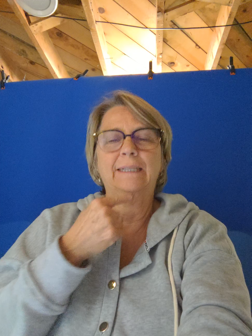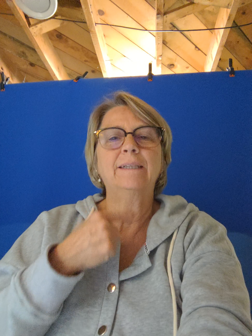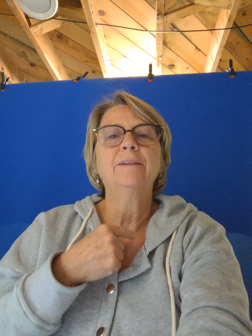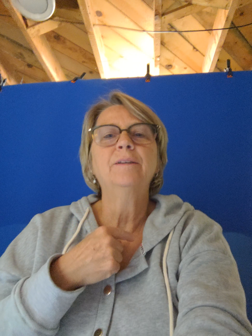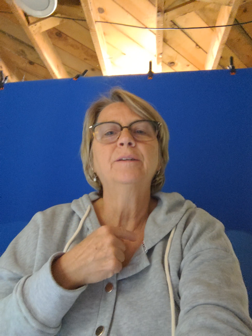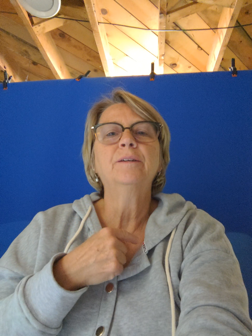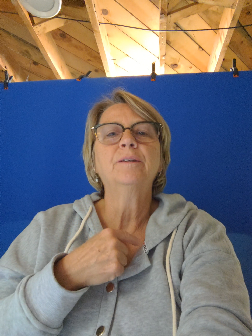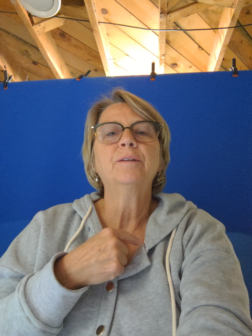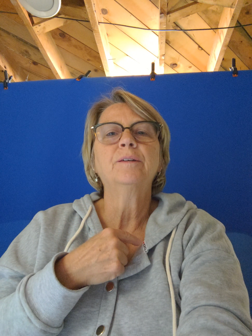chin